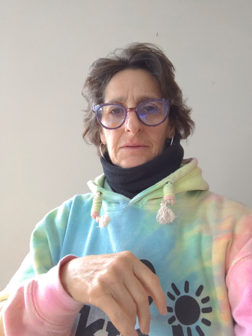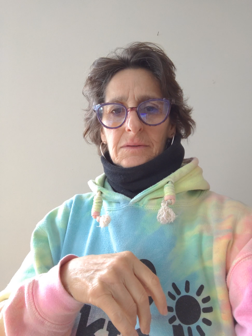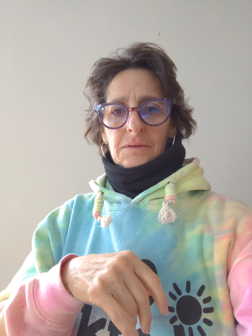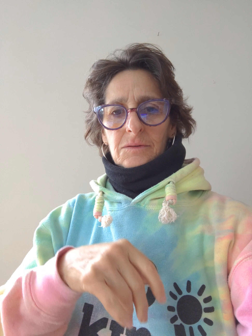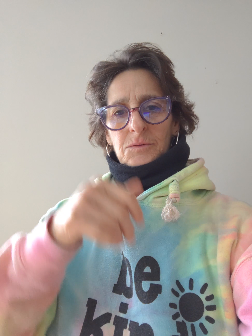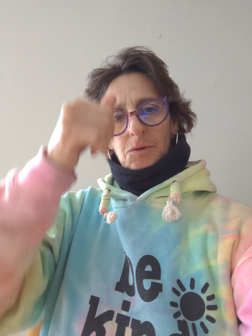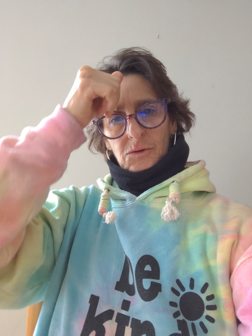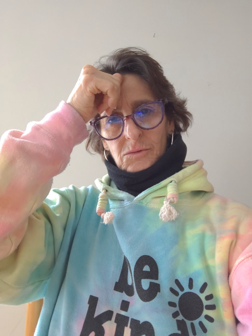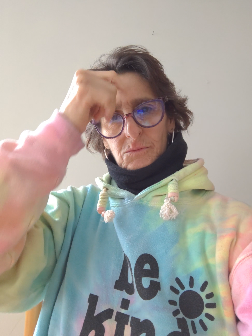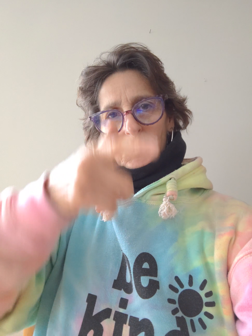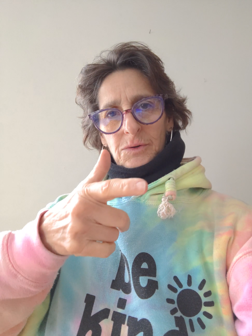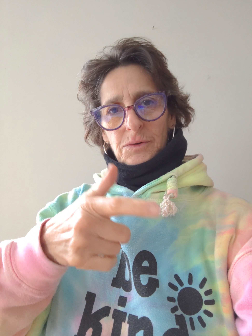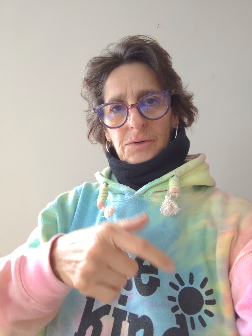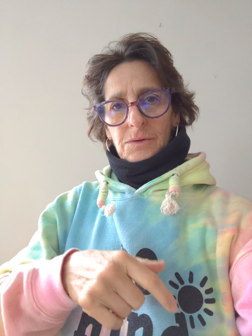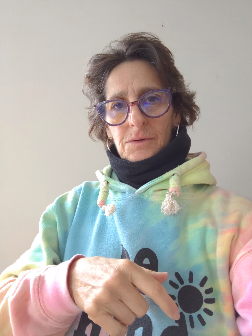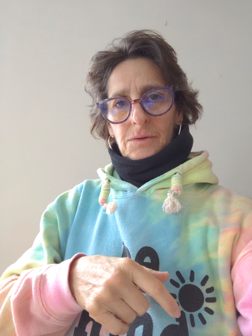brother